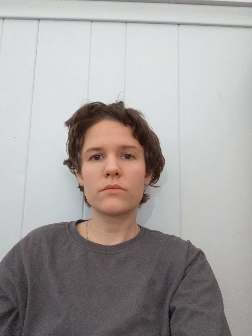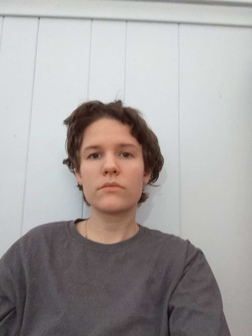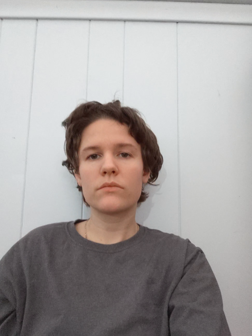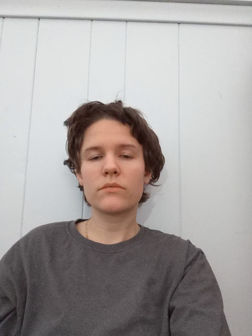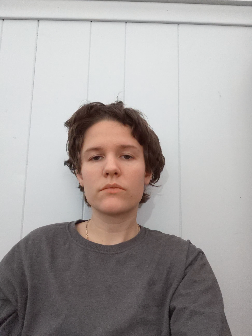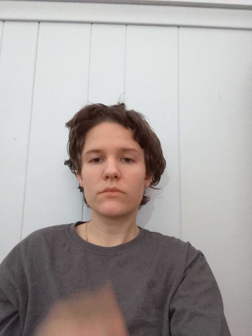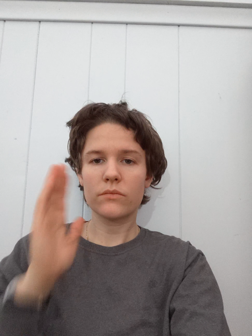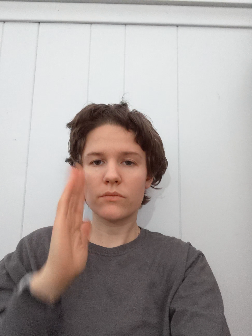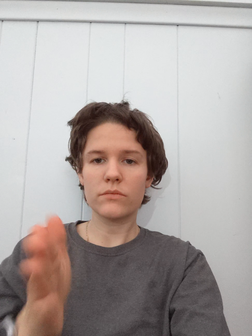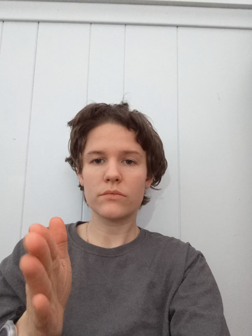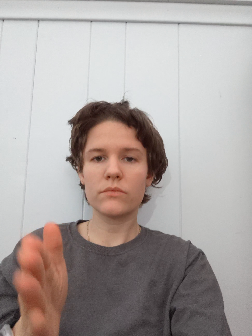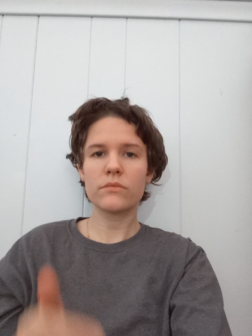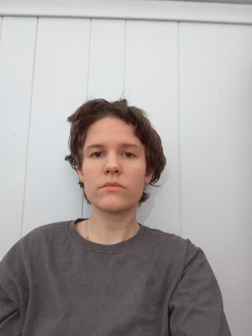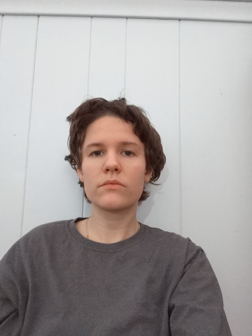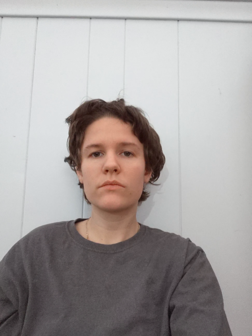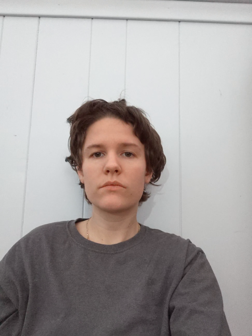will